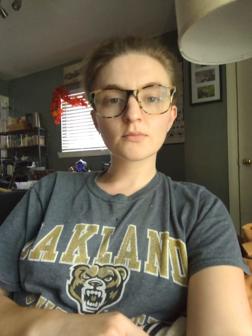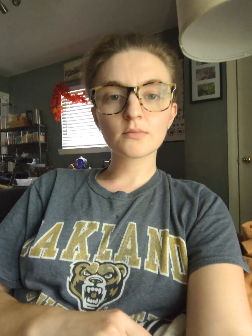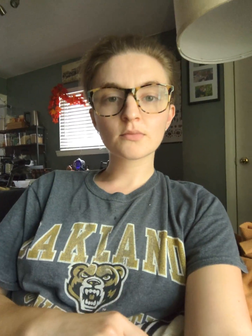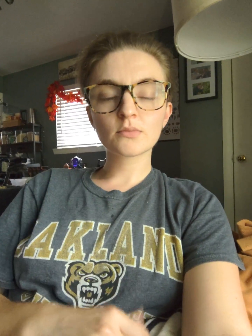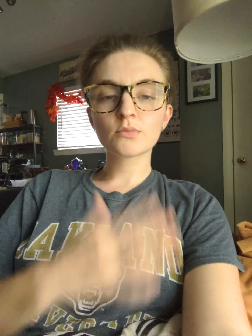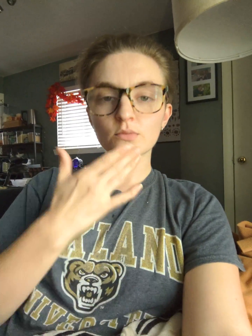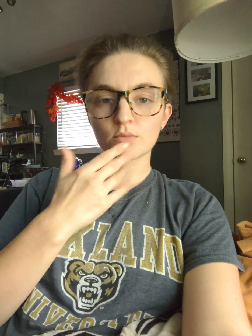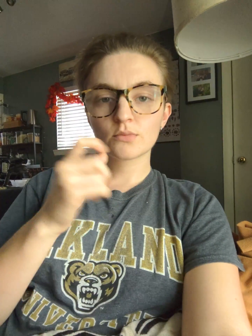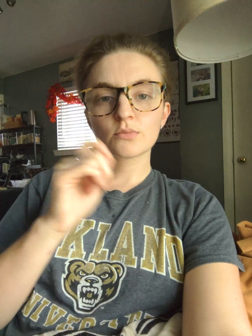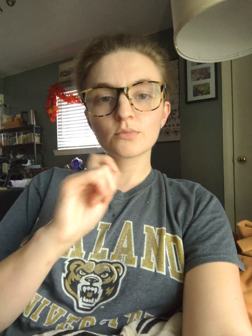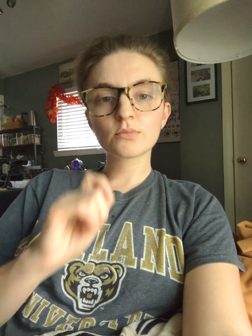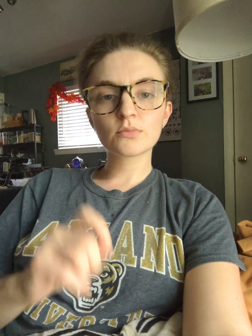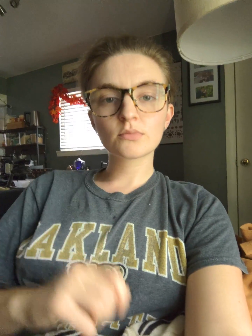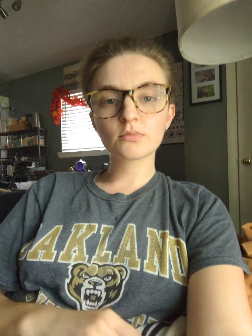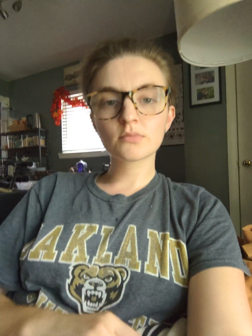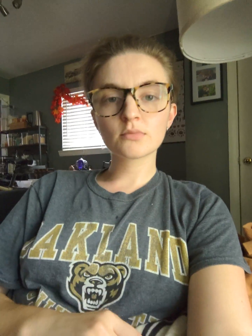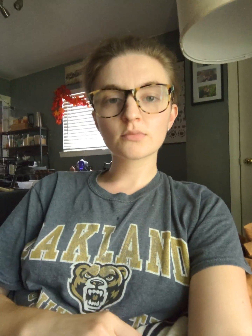crayon